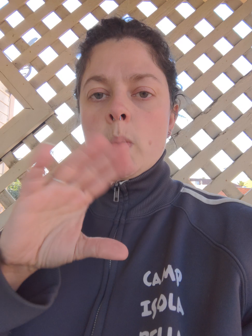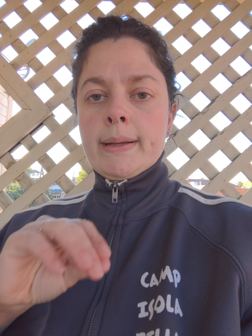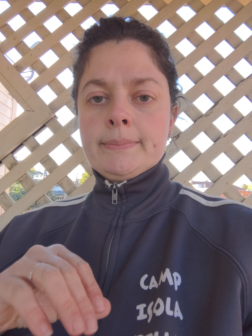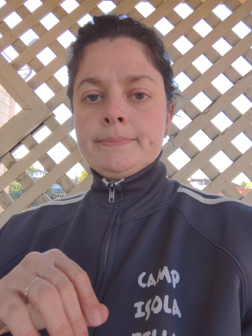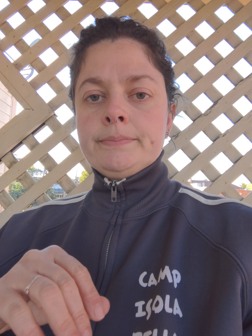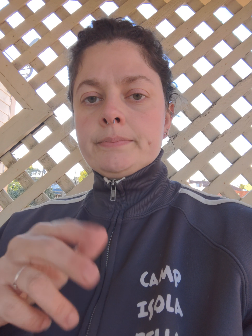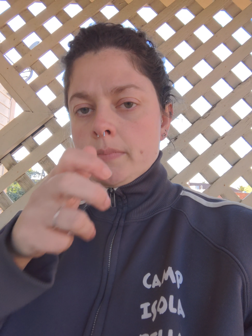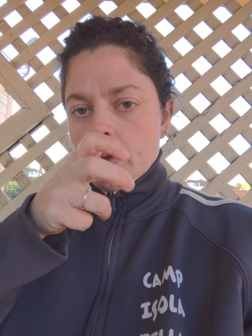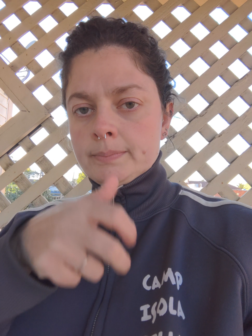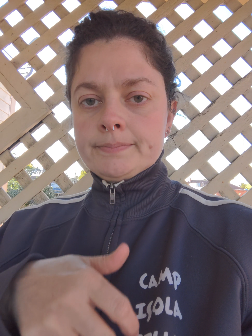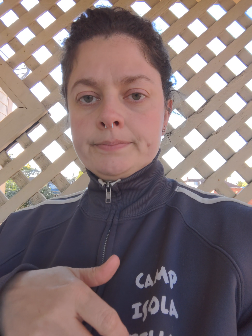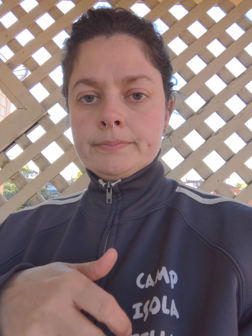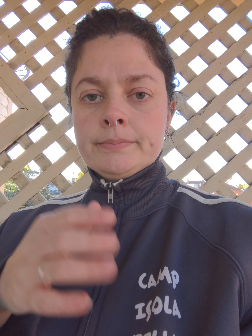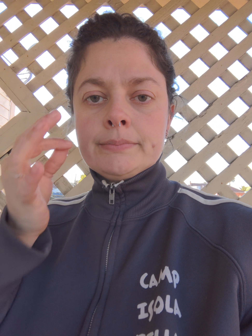bug